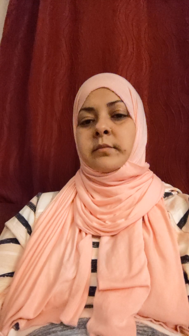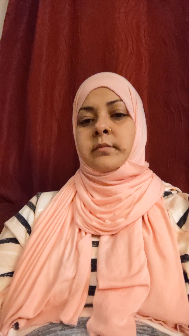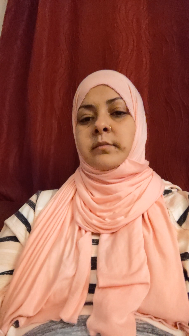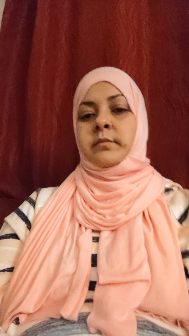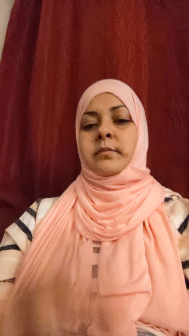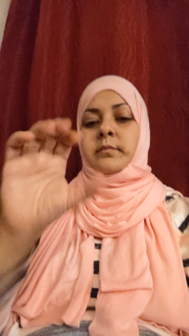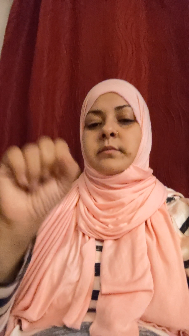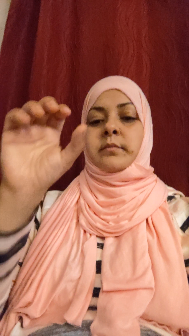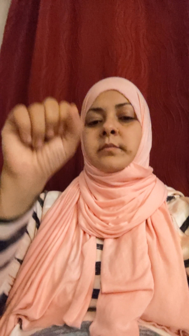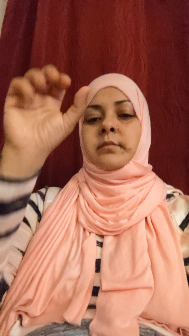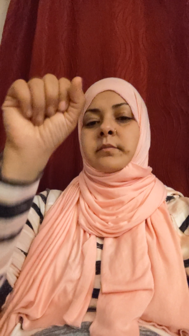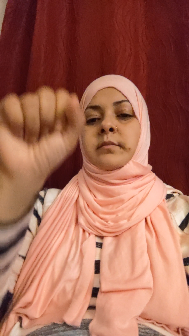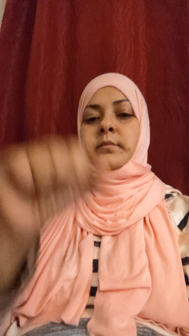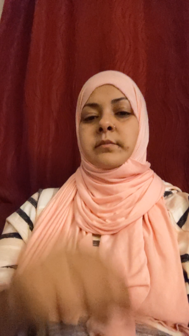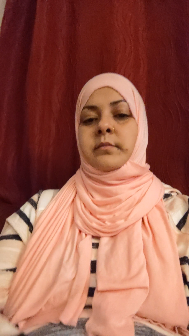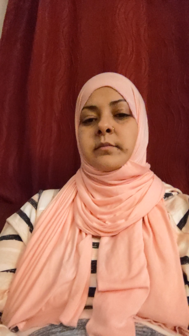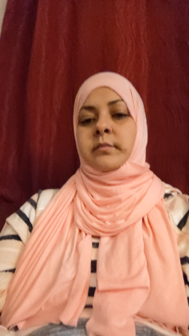ladder